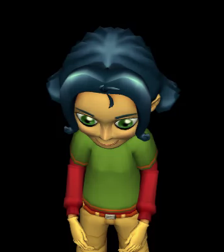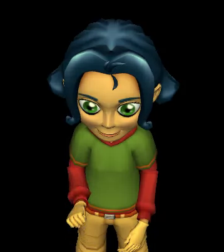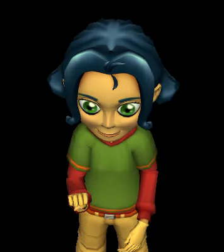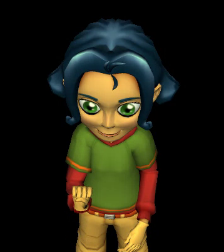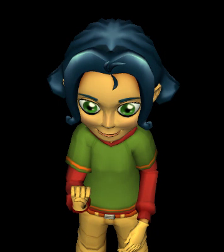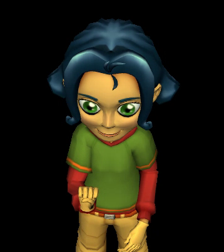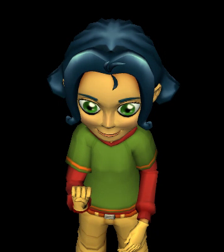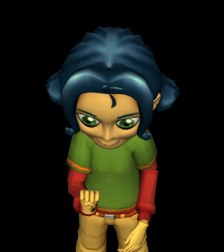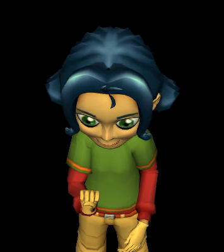أخت